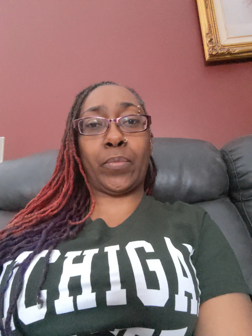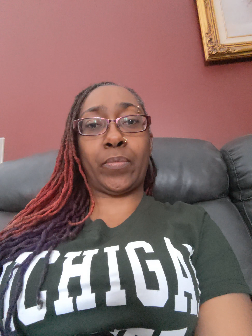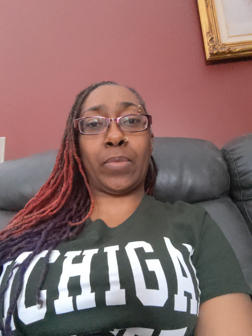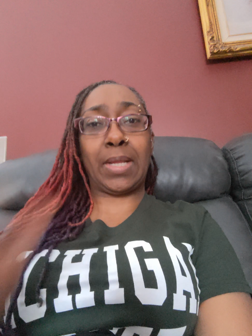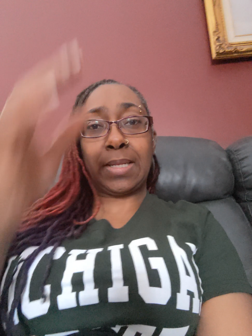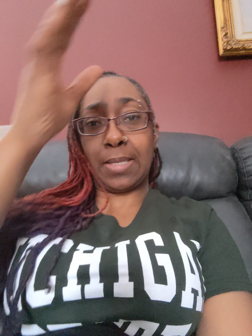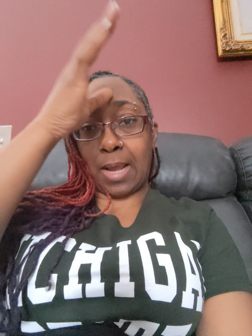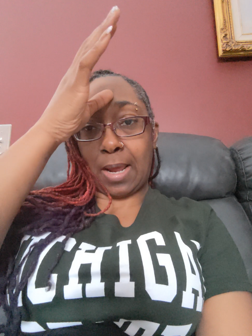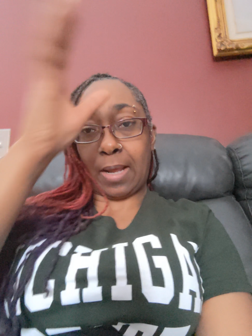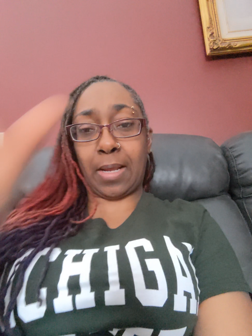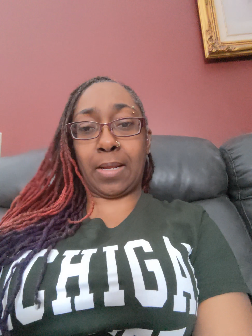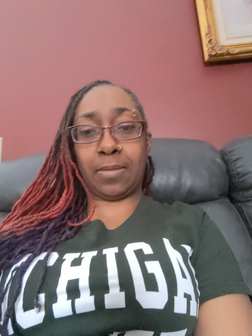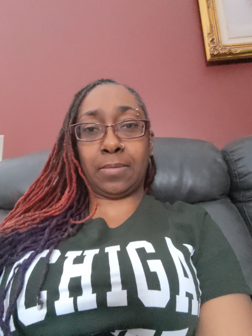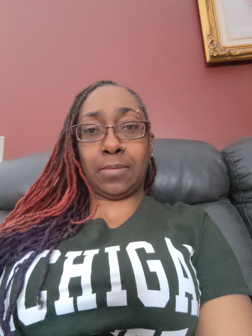dad